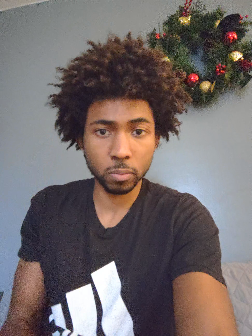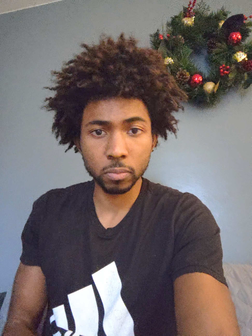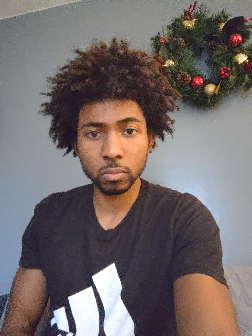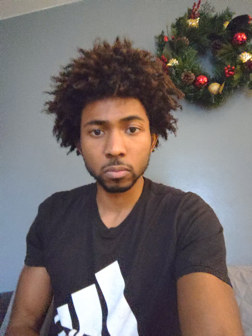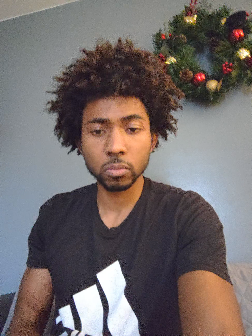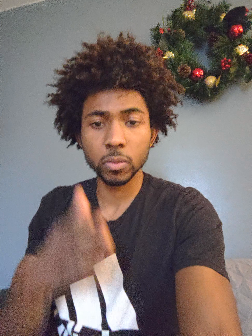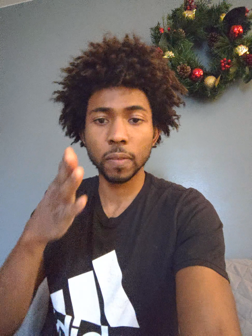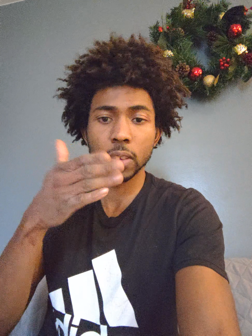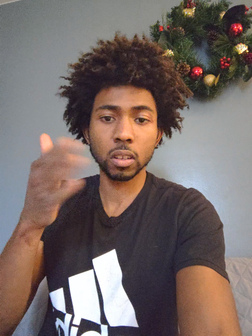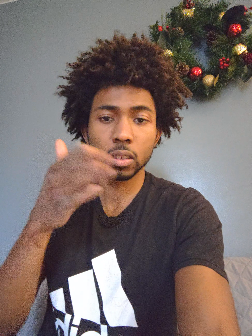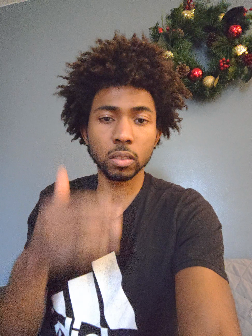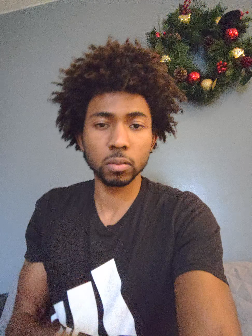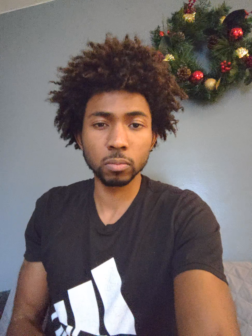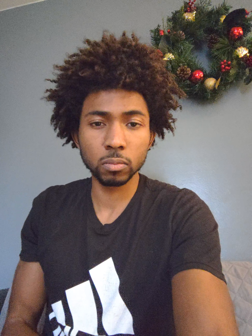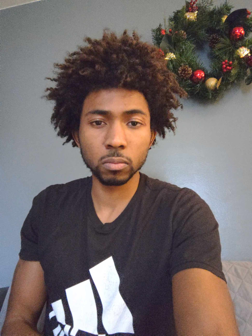flag